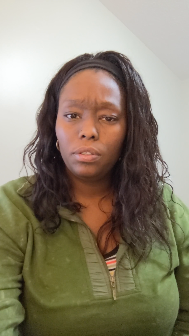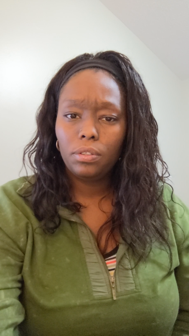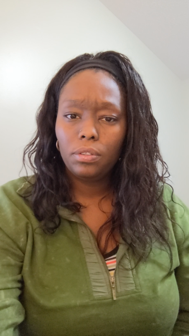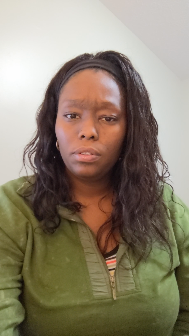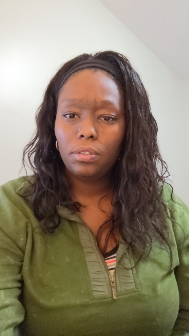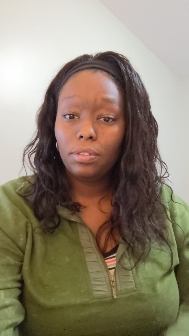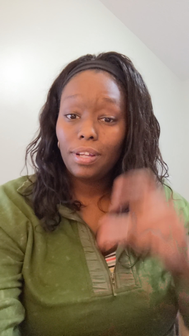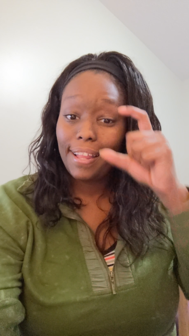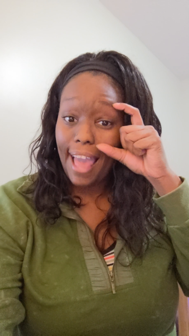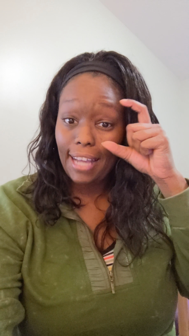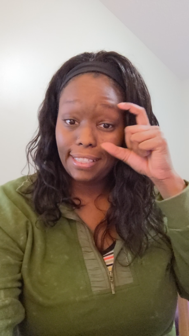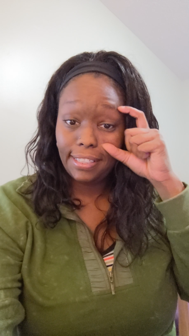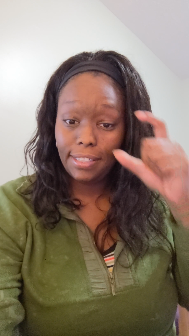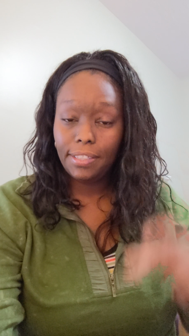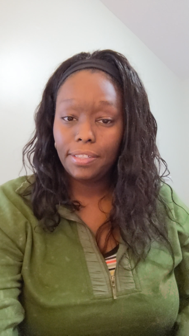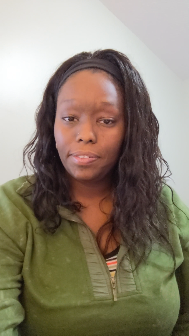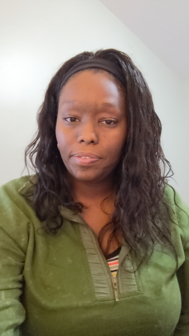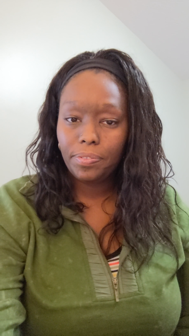glasses